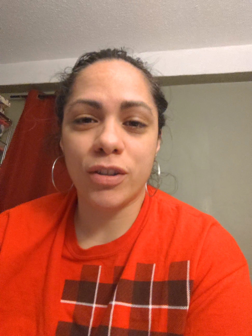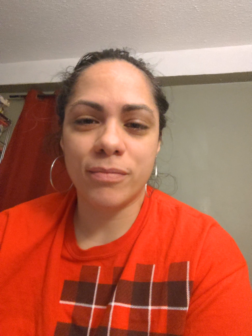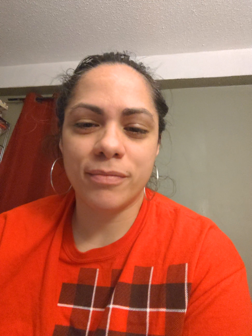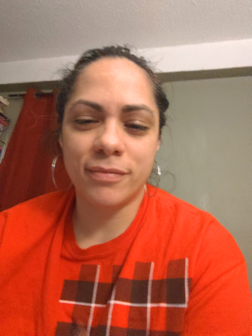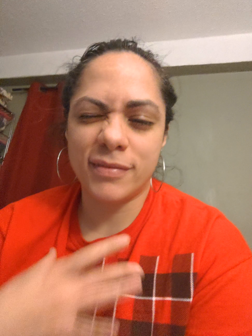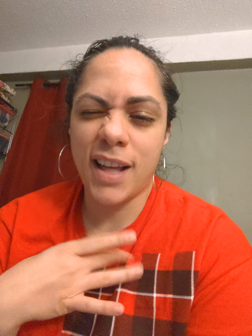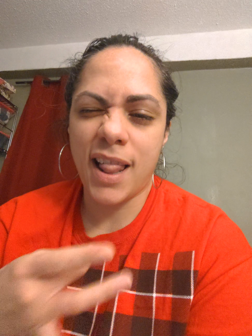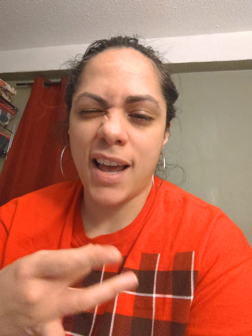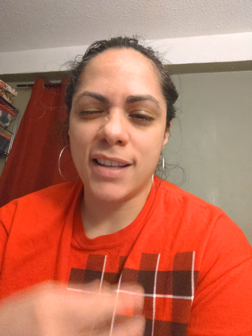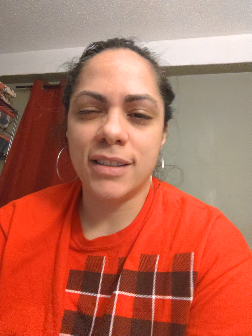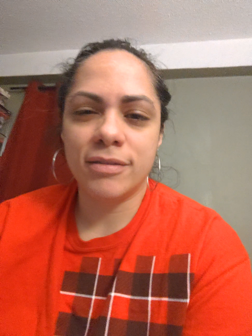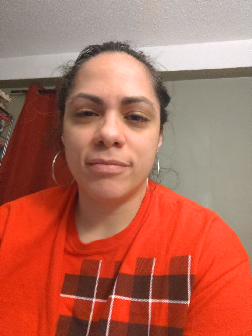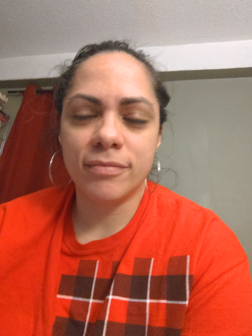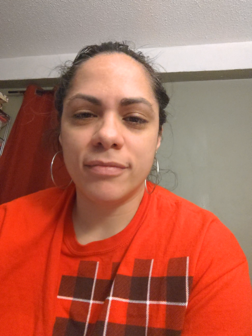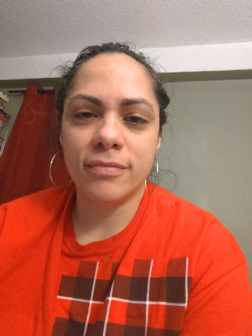like